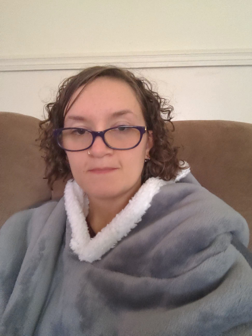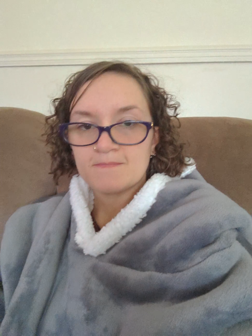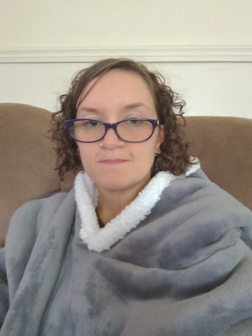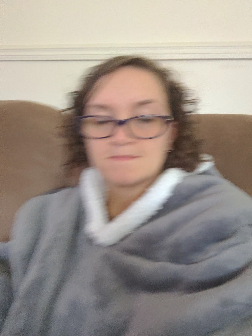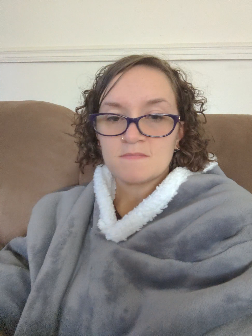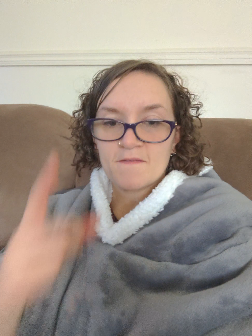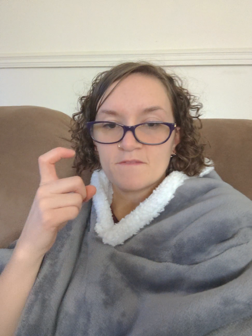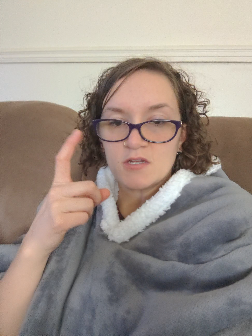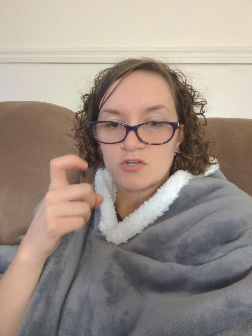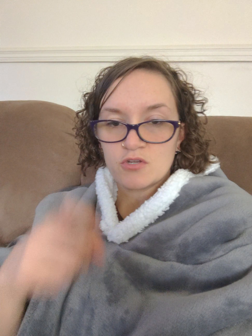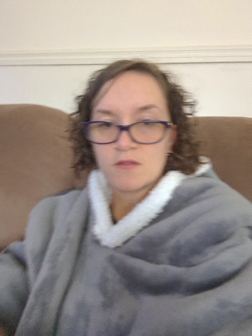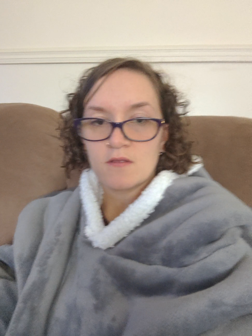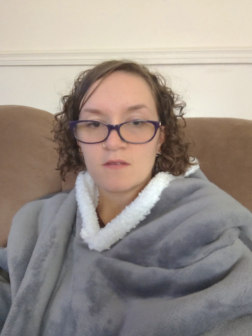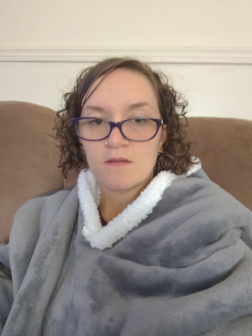finger